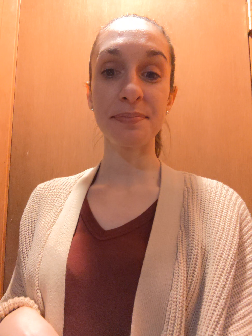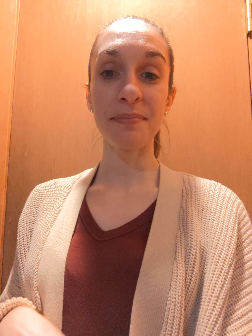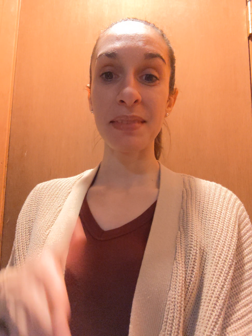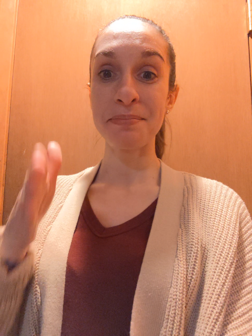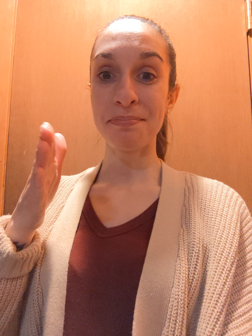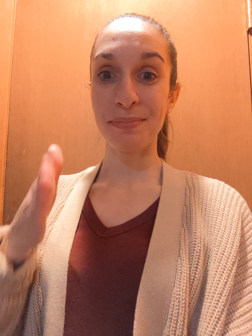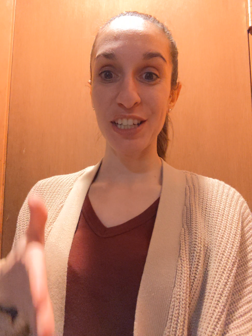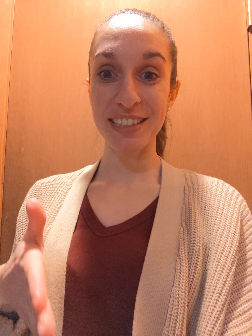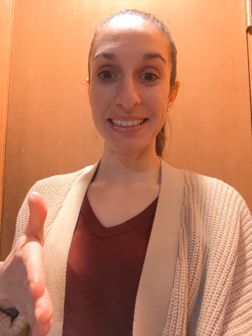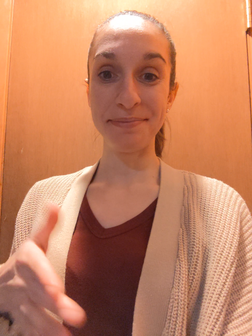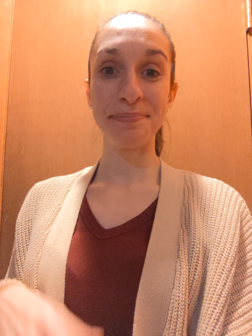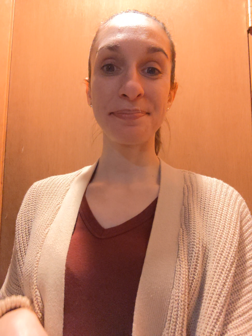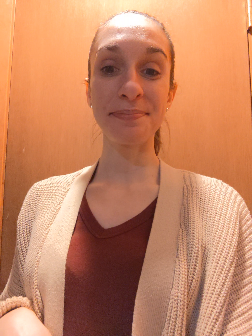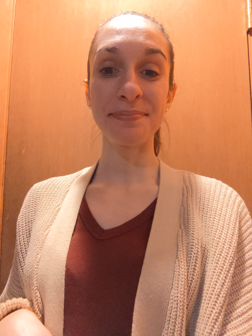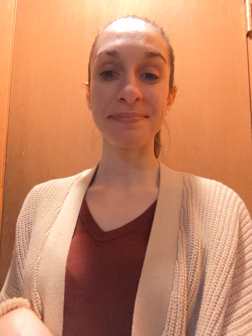person